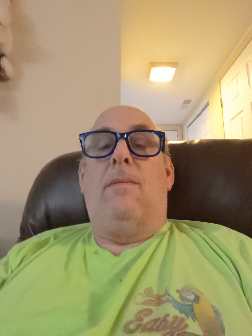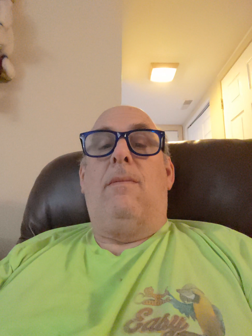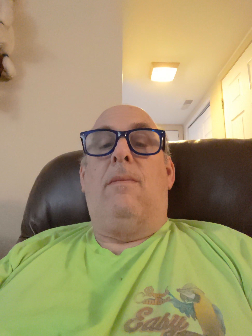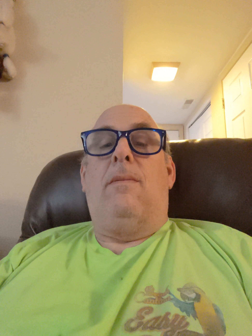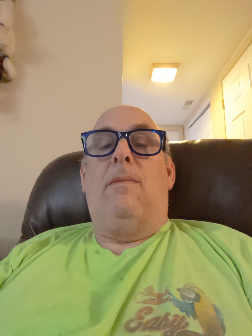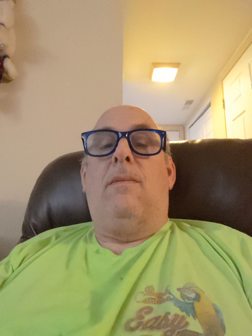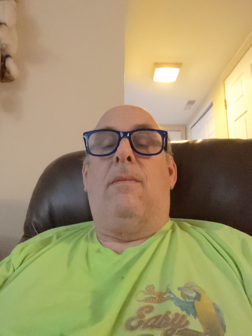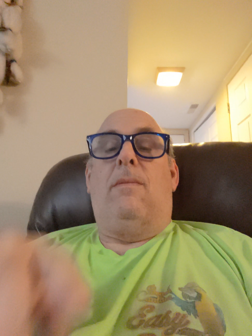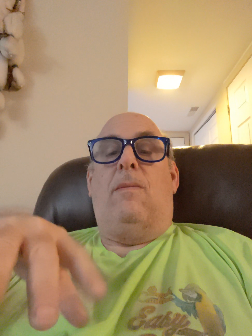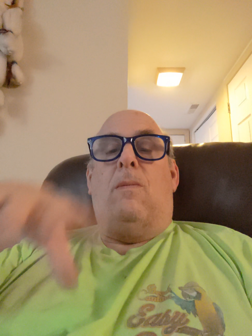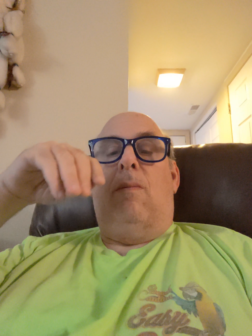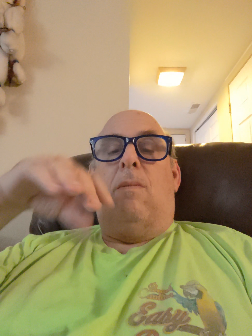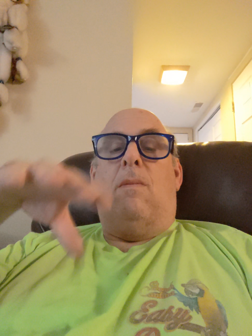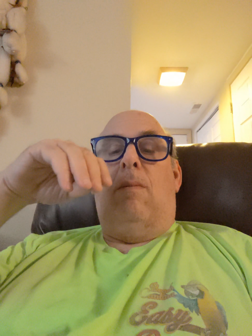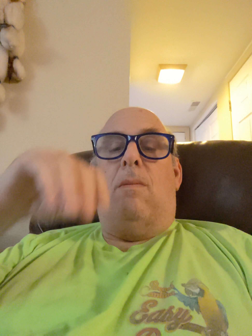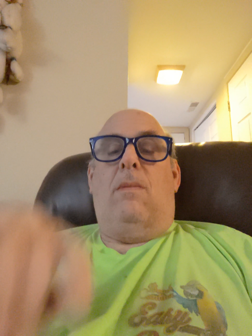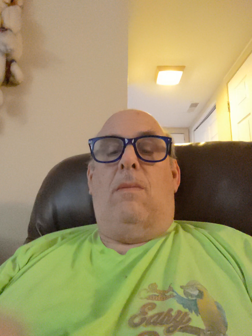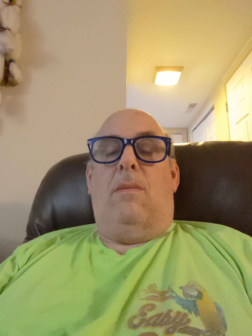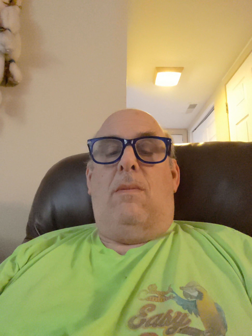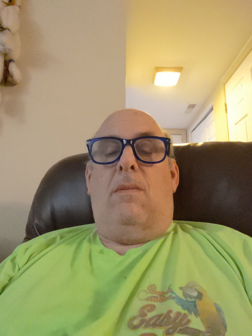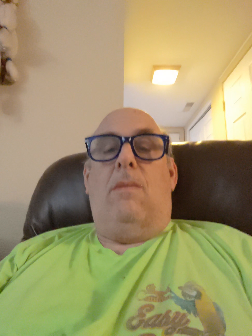vacuum